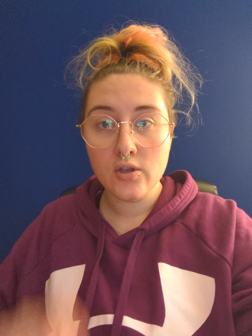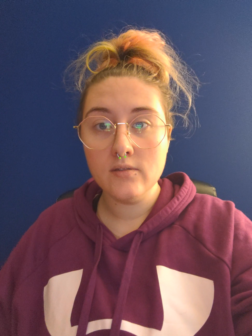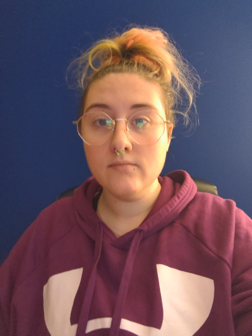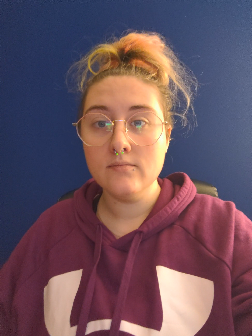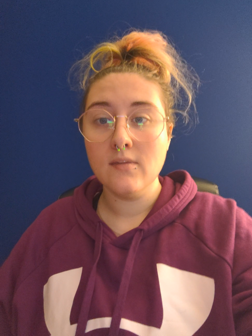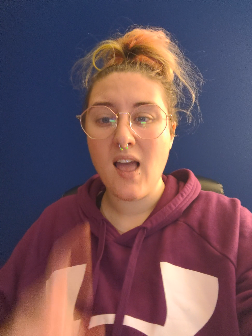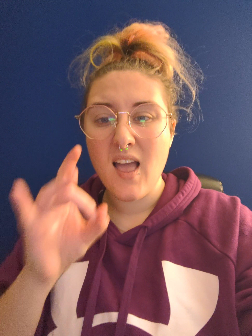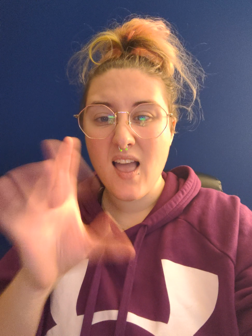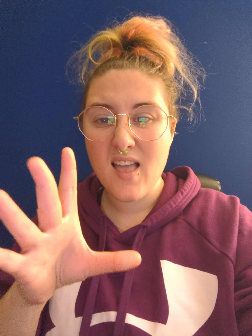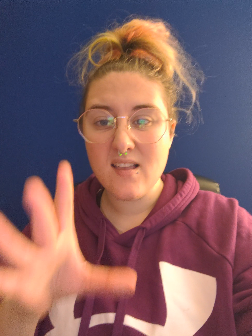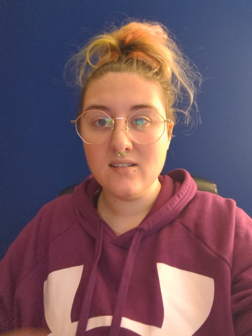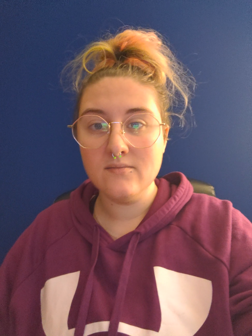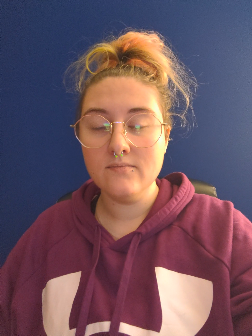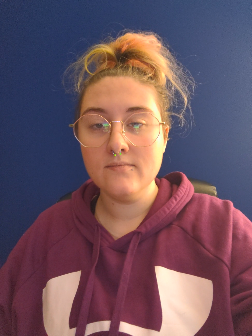hate